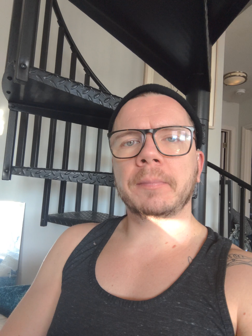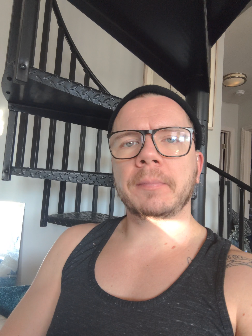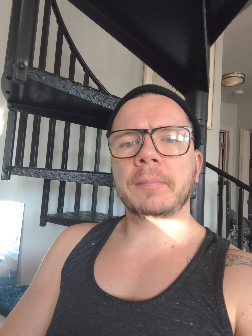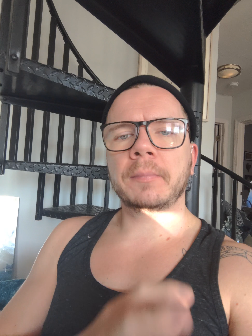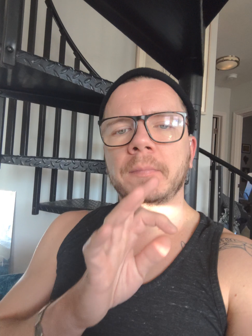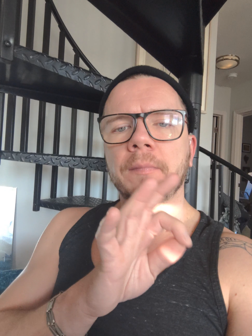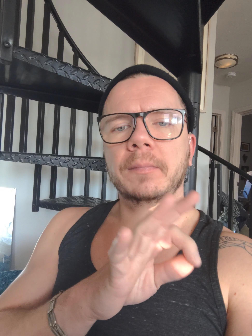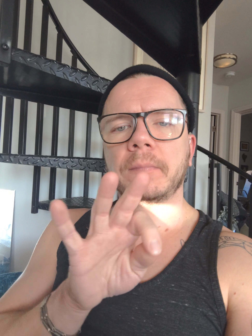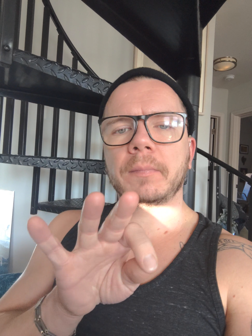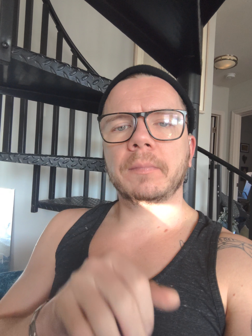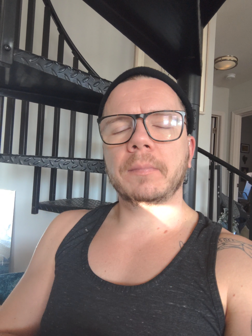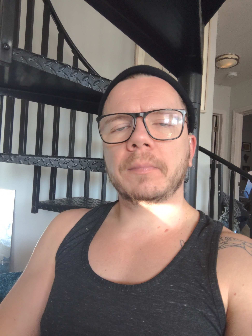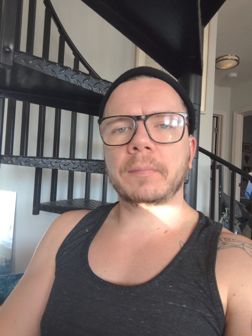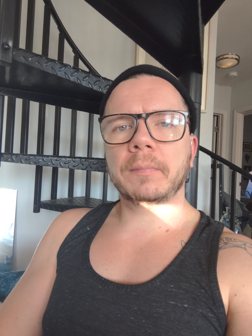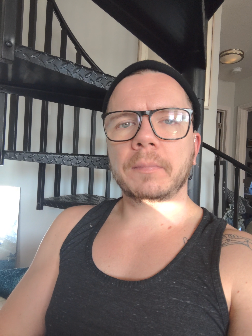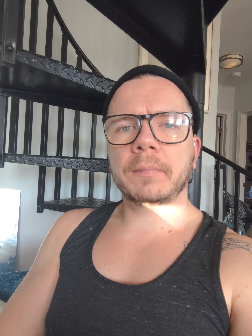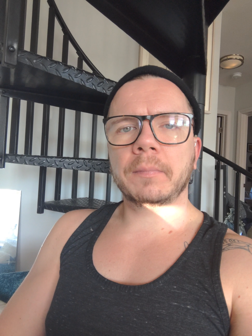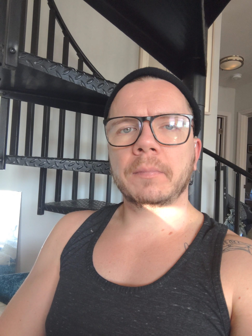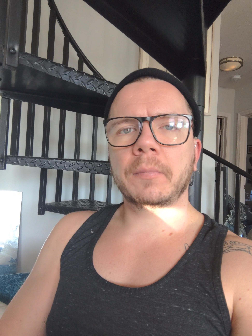french fries